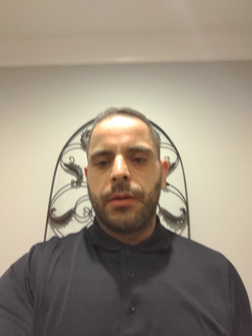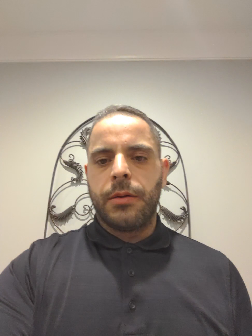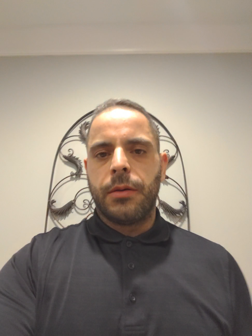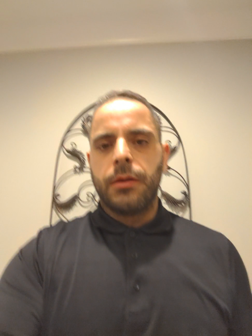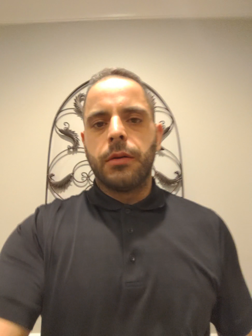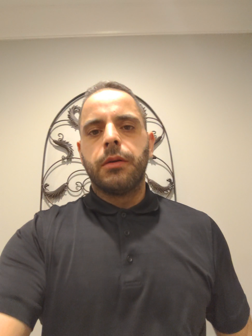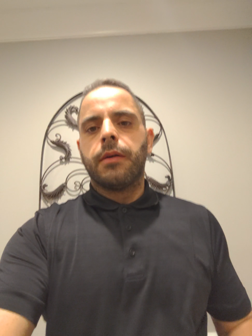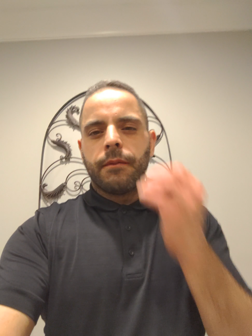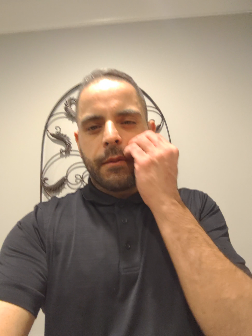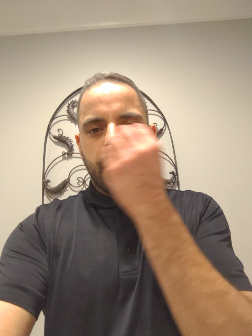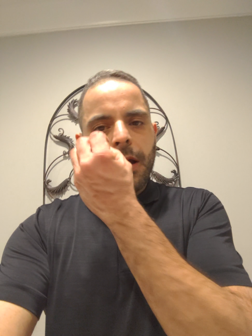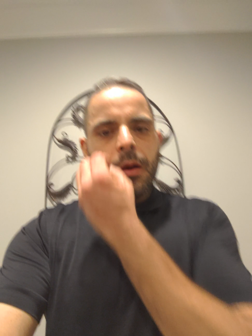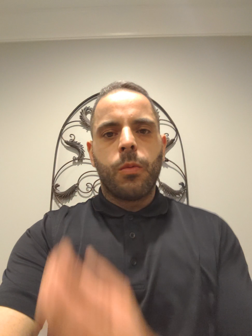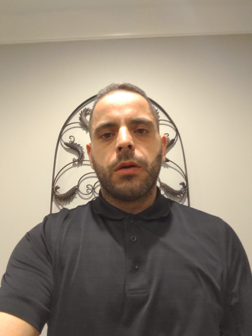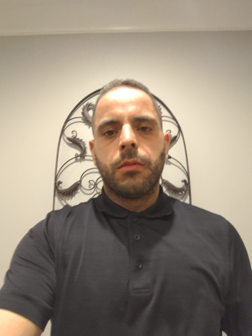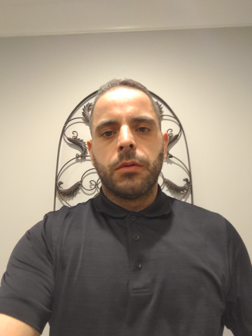flower